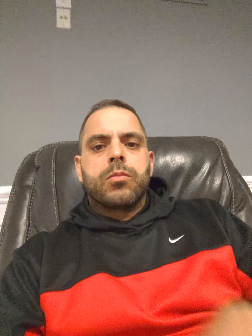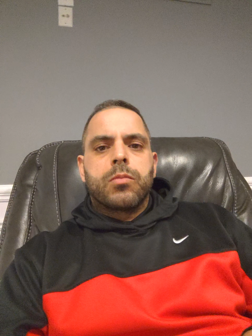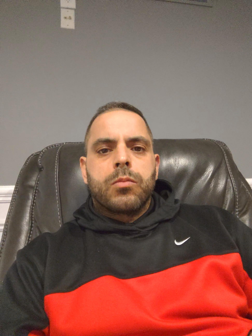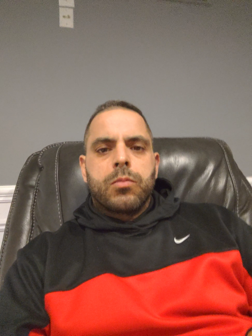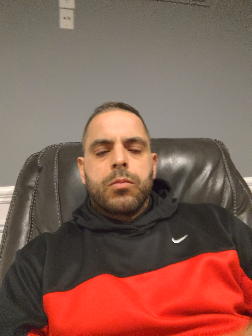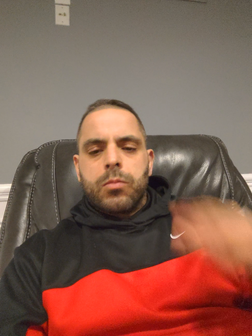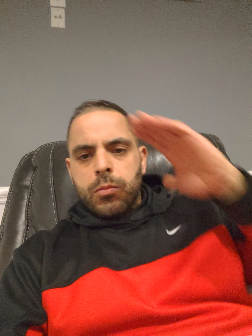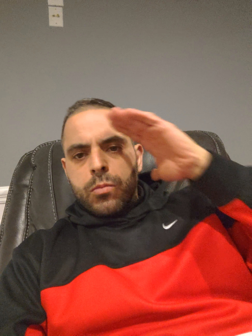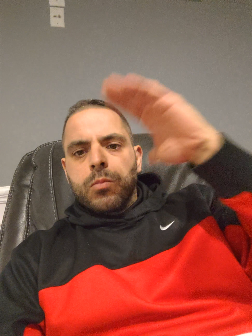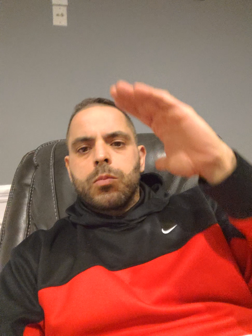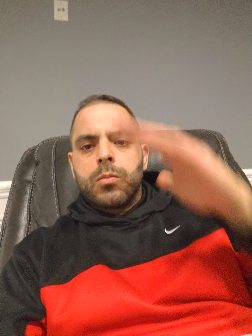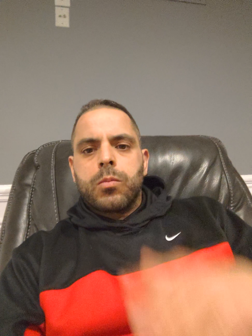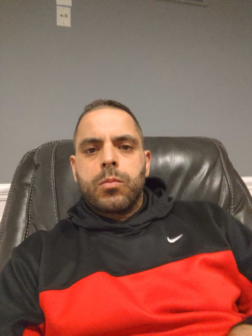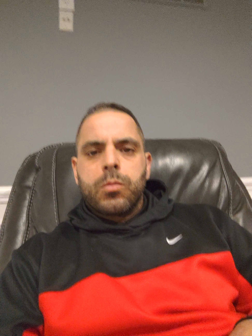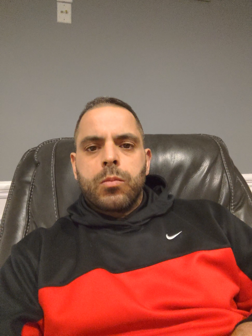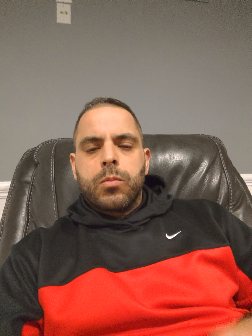hello